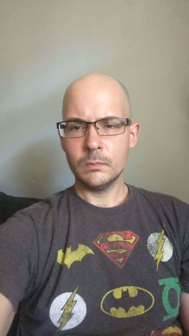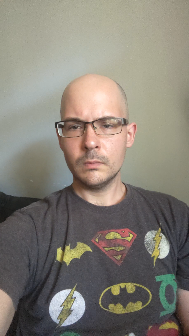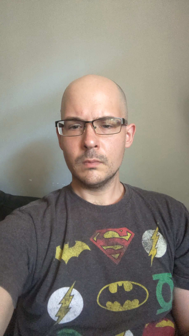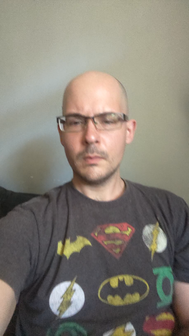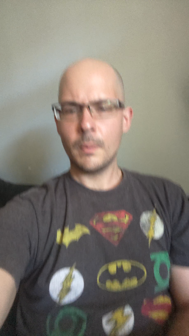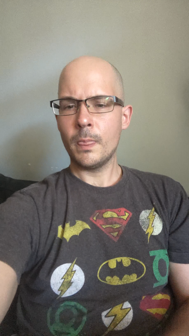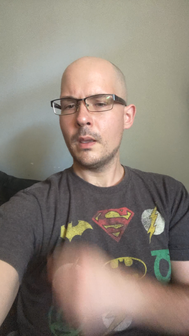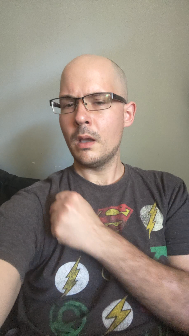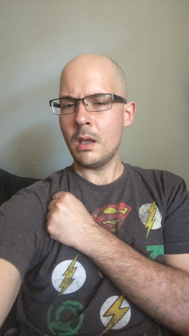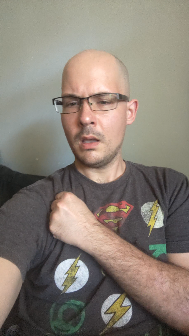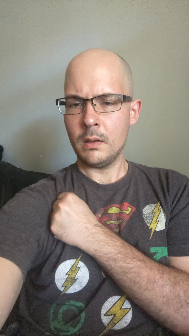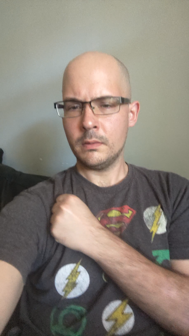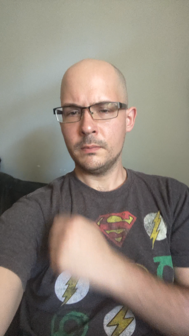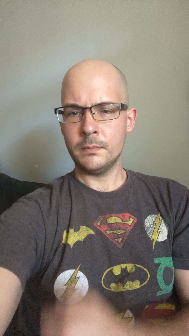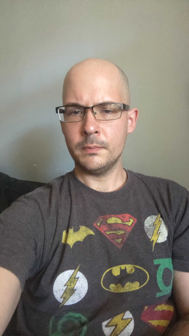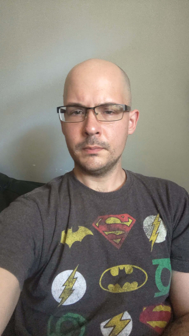hug